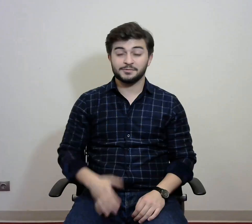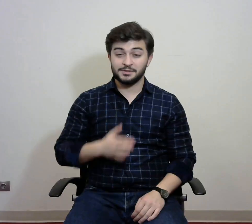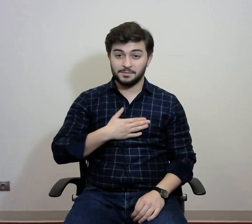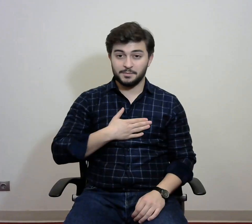mən